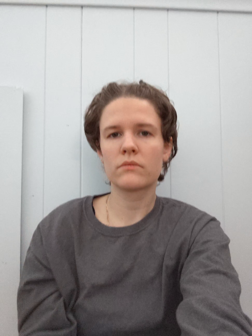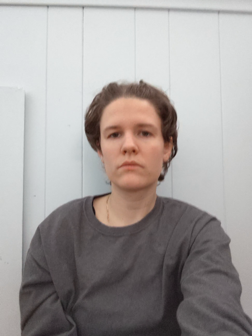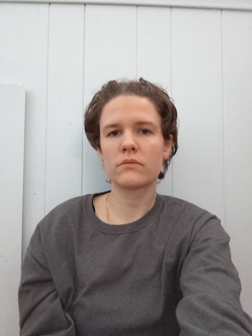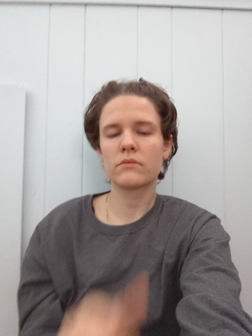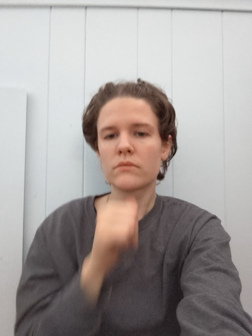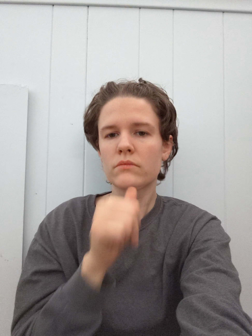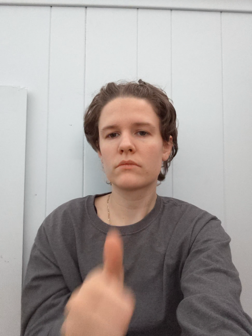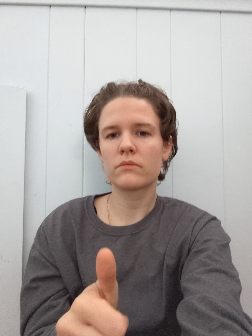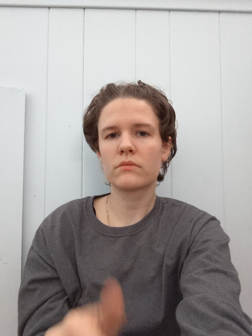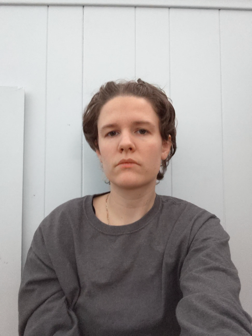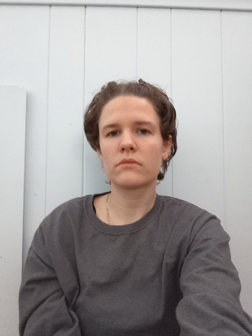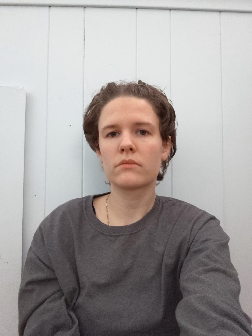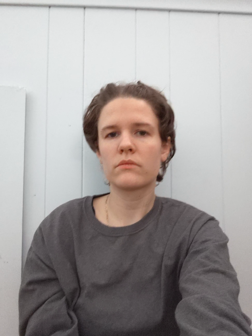not